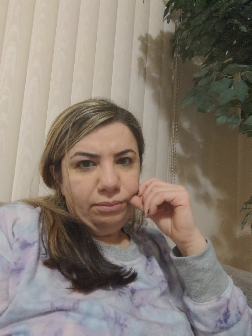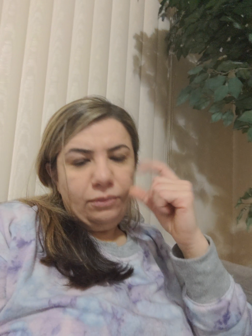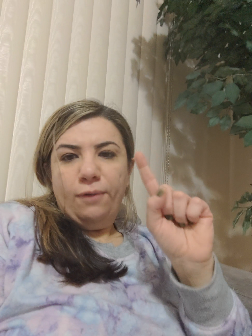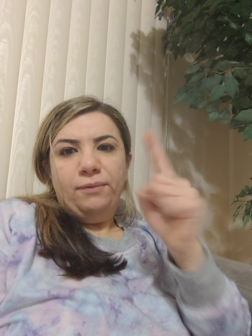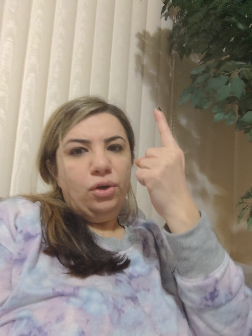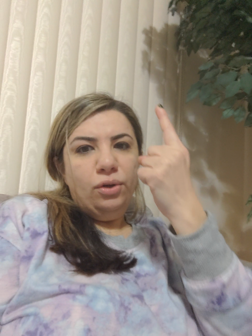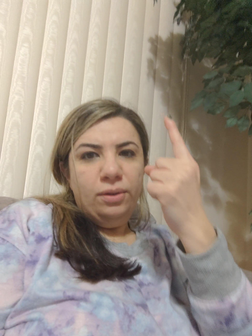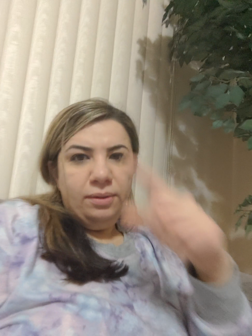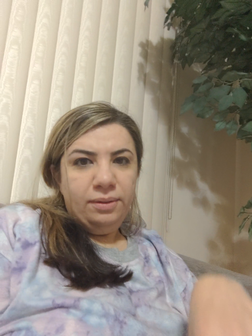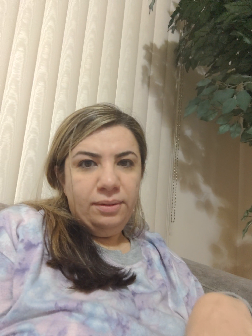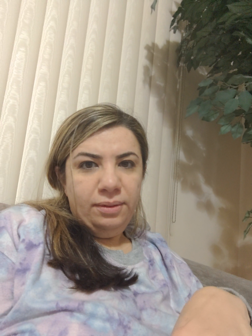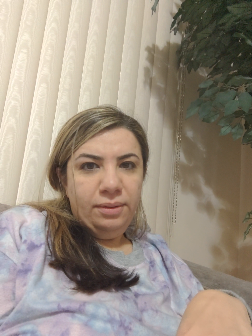first